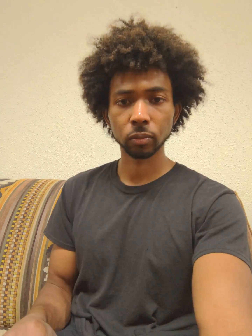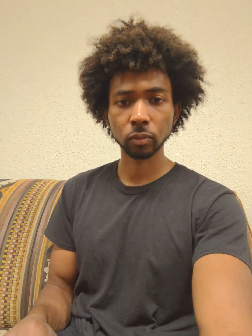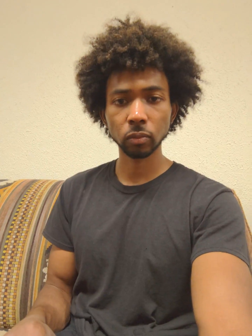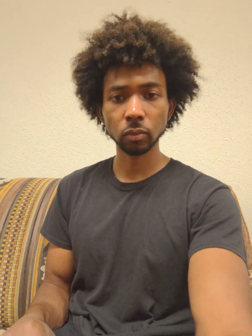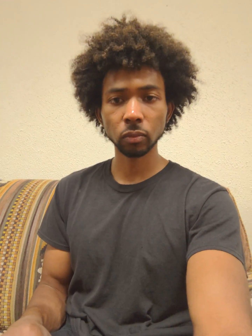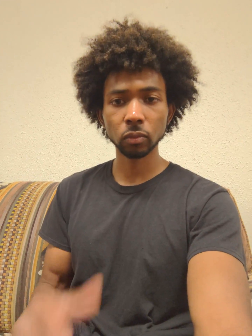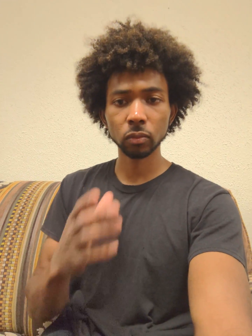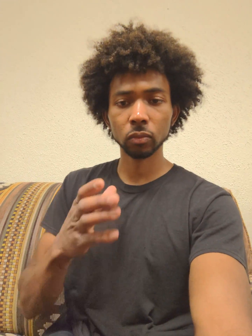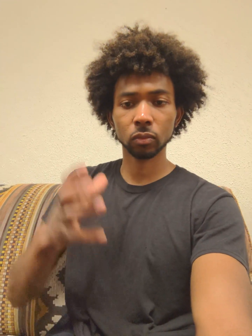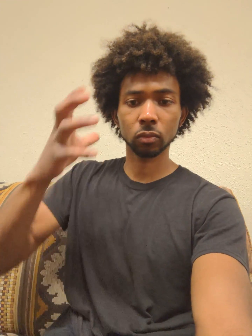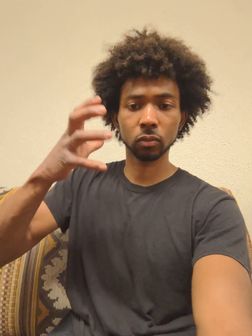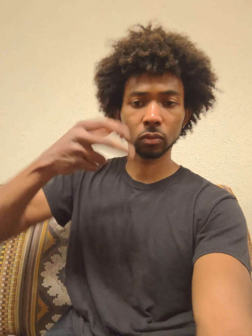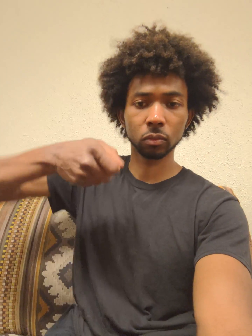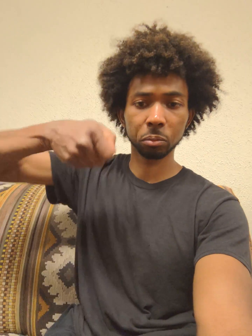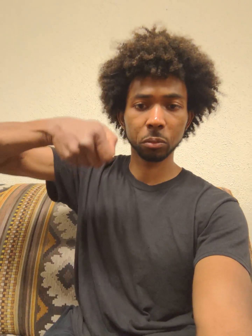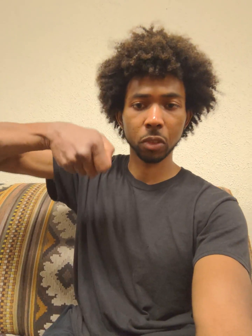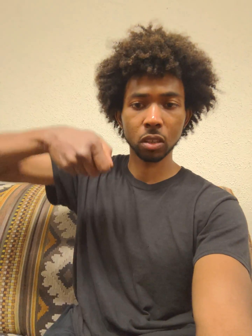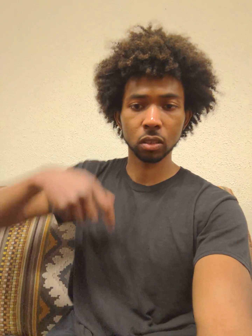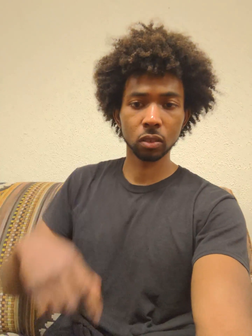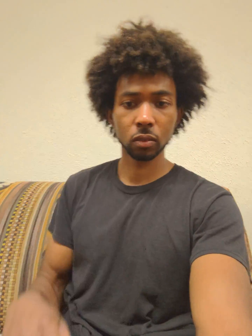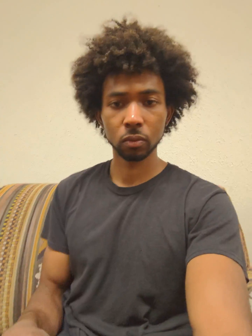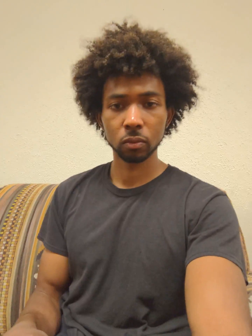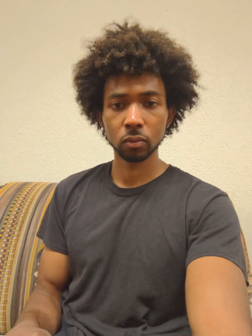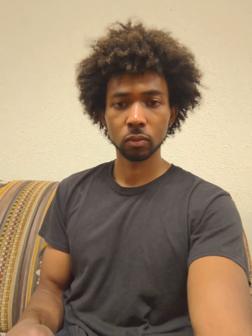bucket